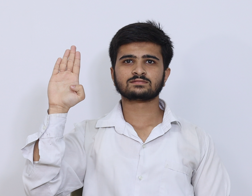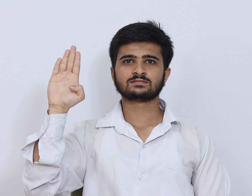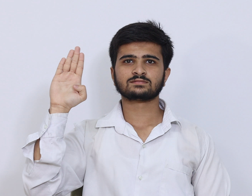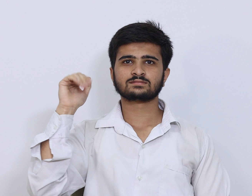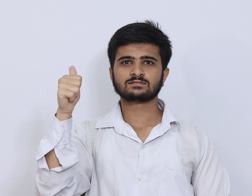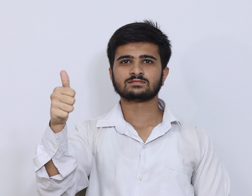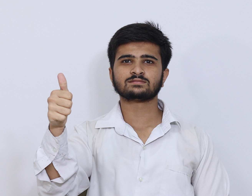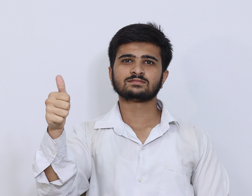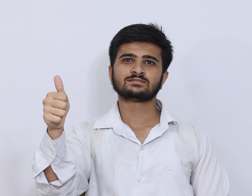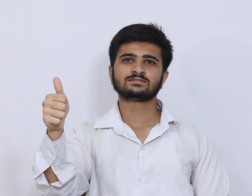best